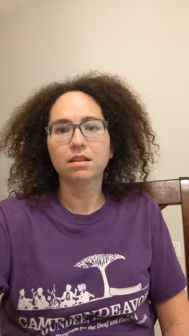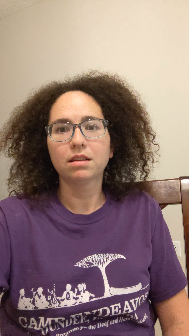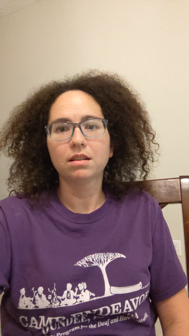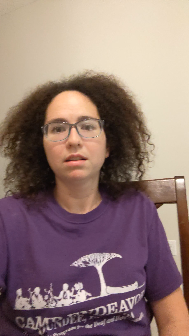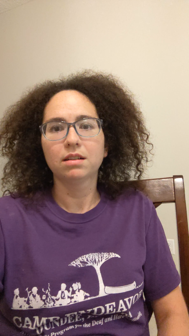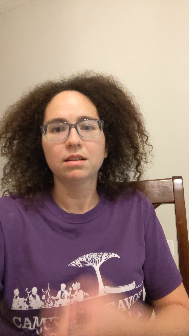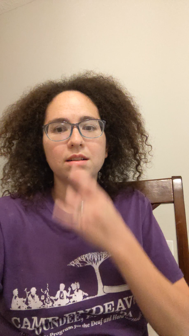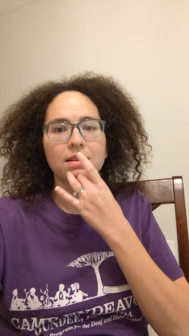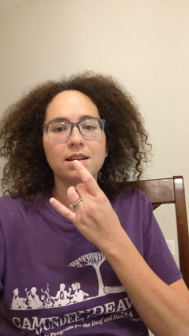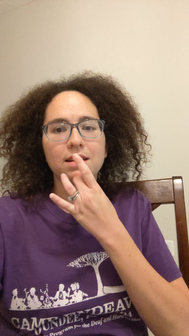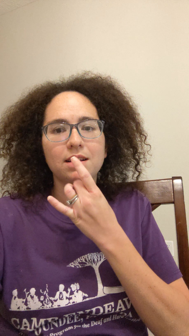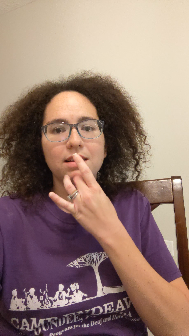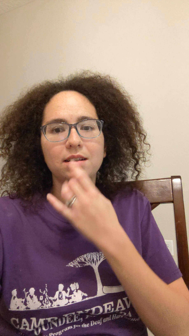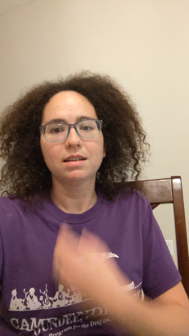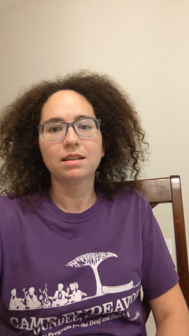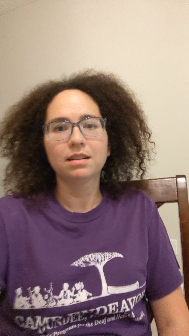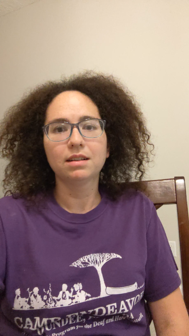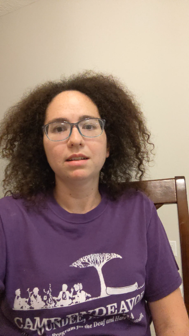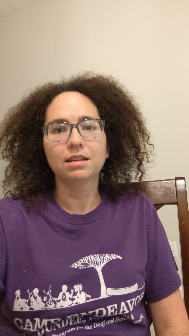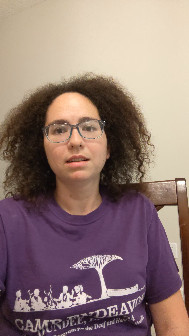light bulb